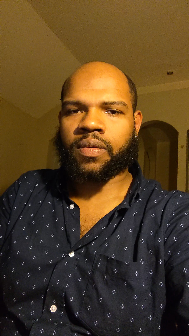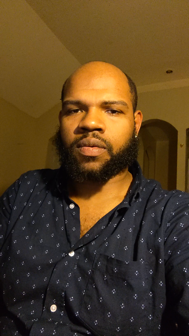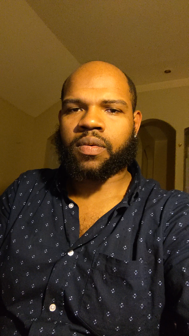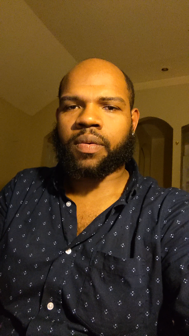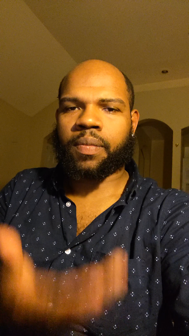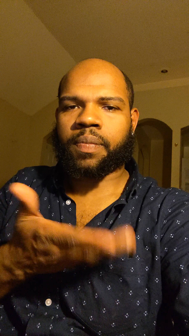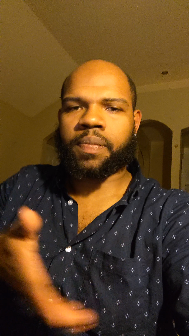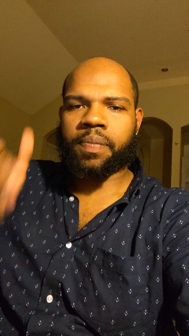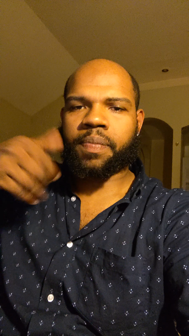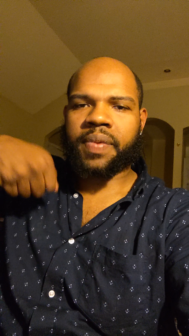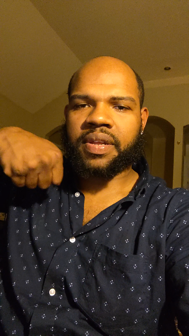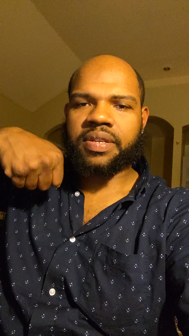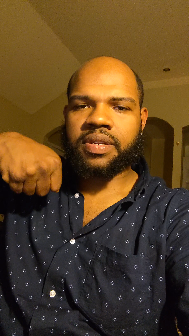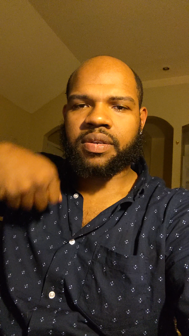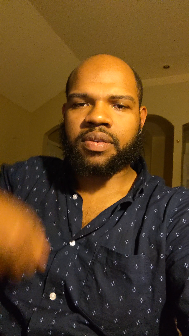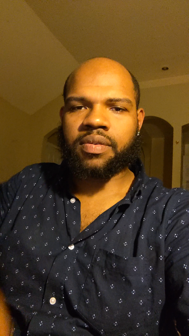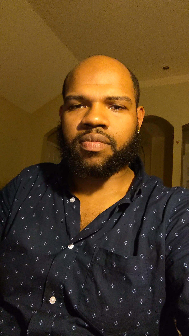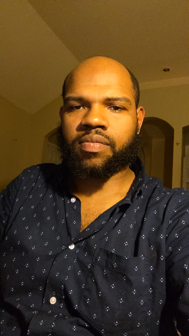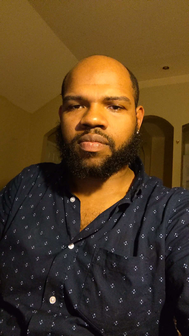basket